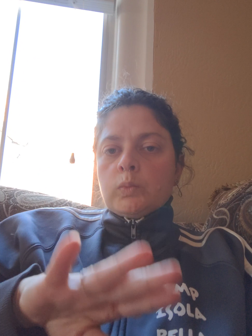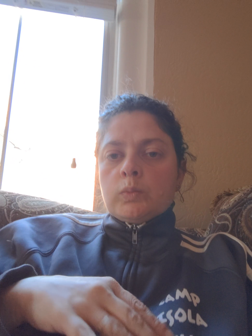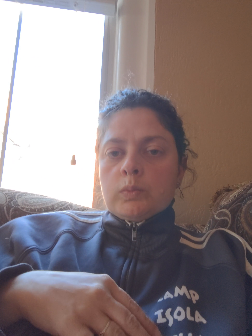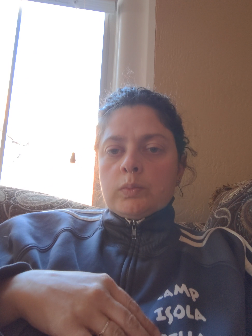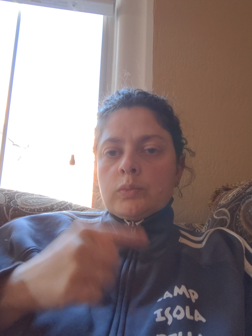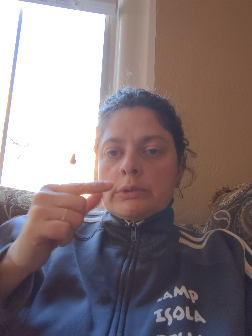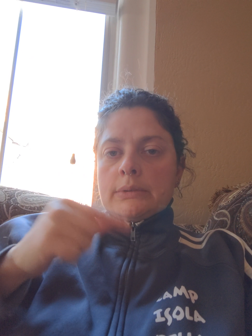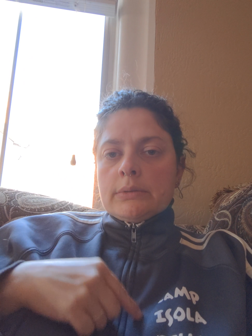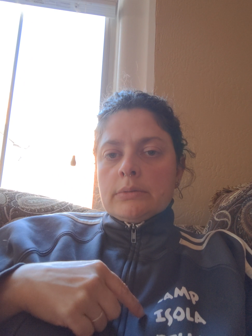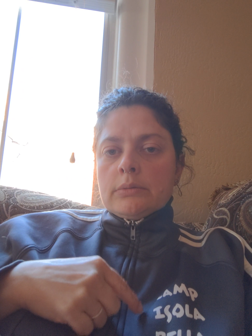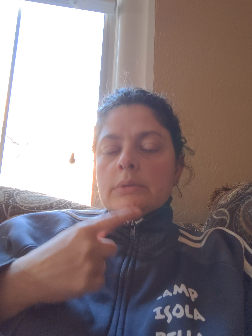green